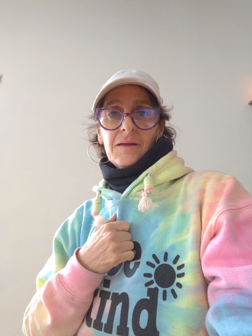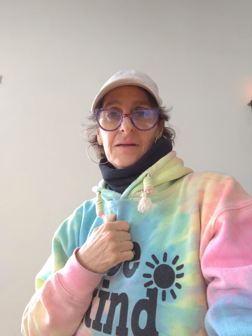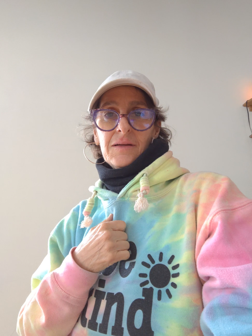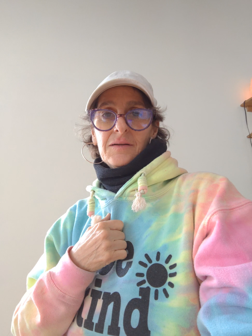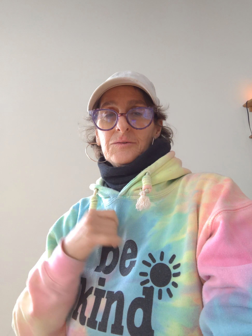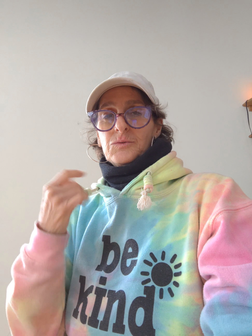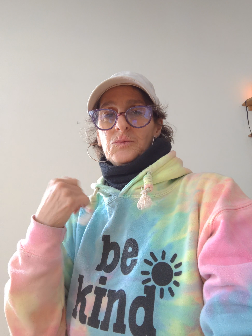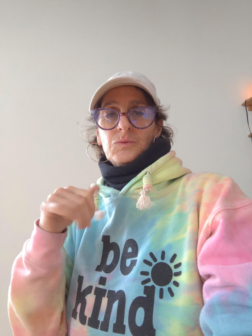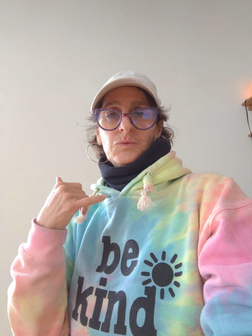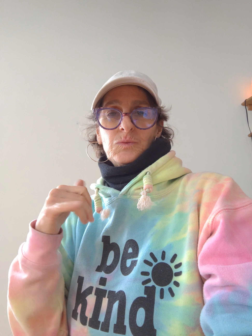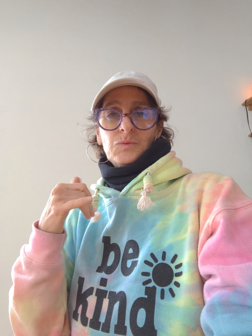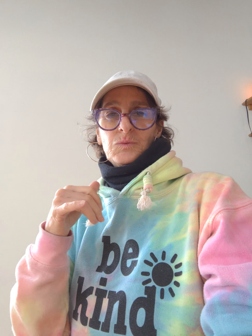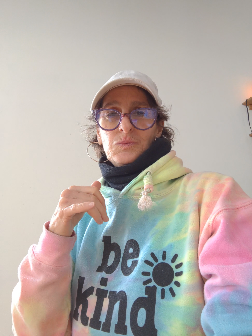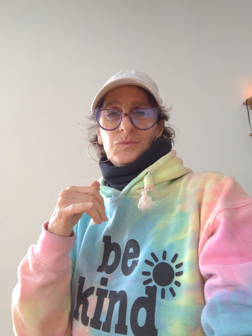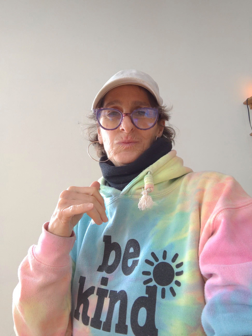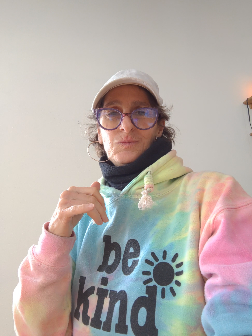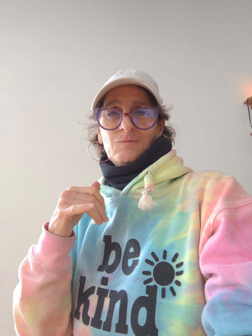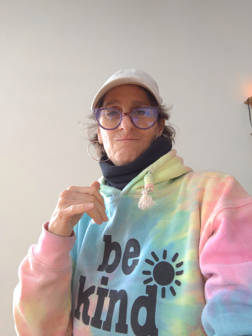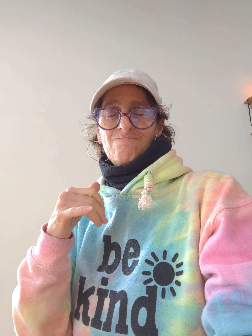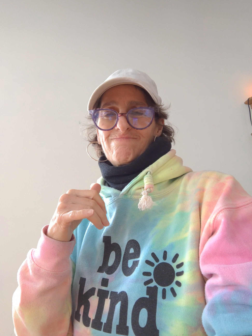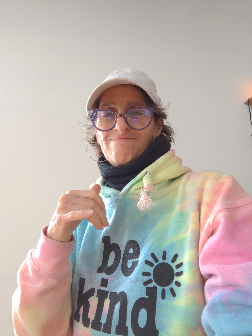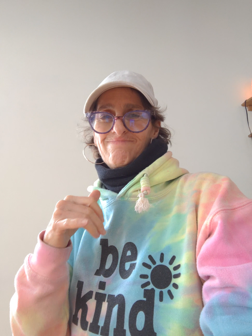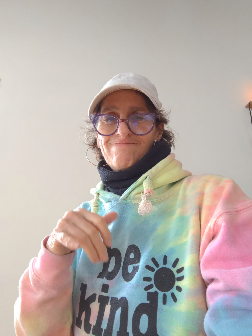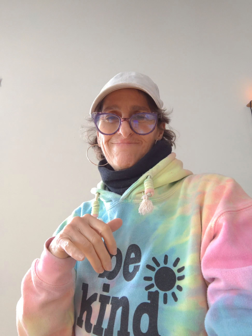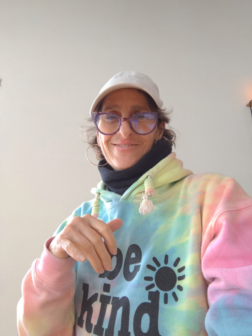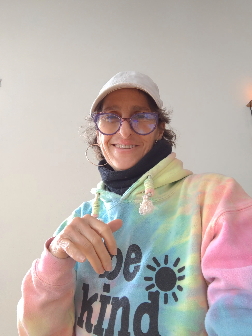toy